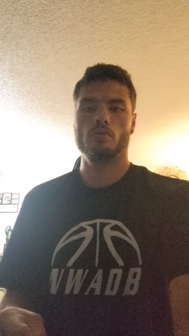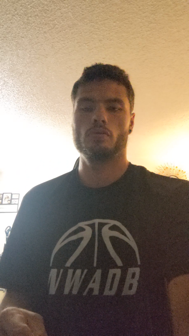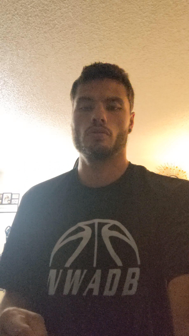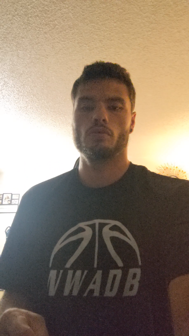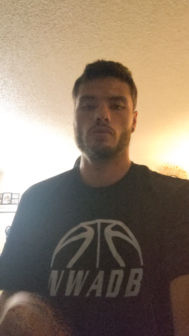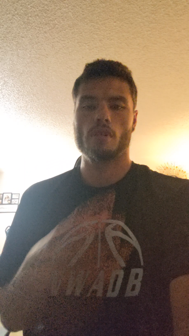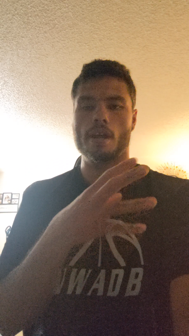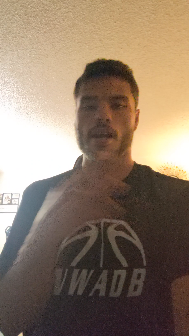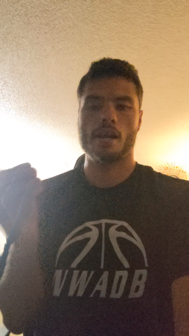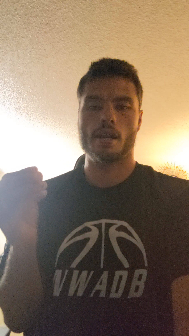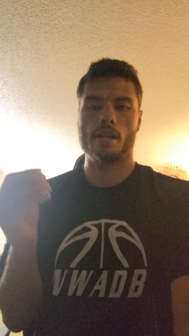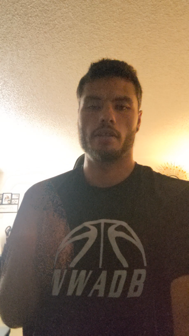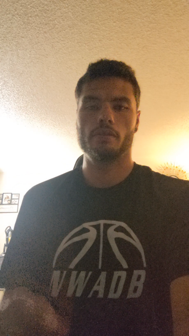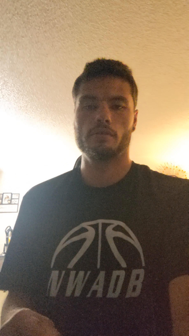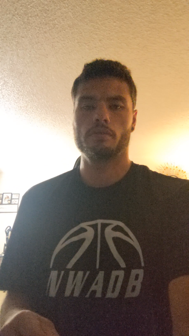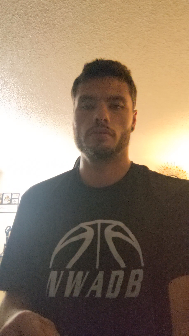and